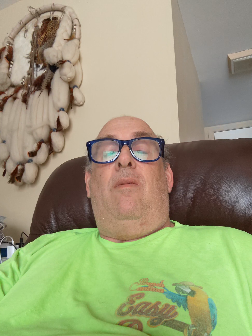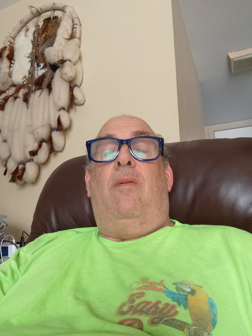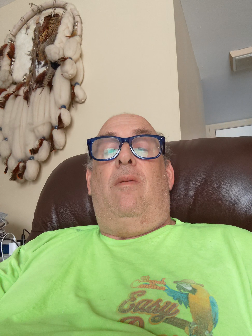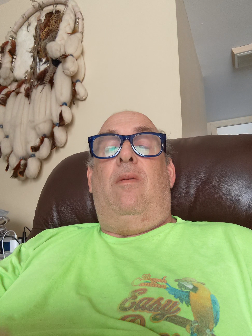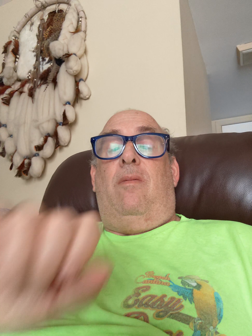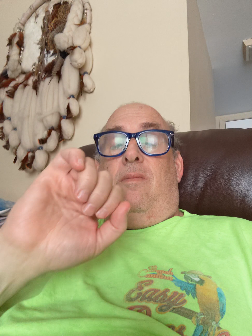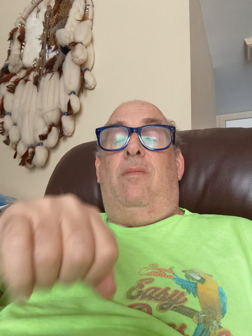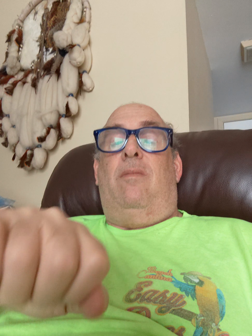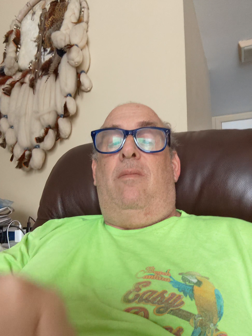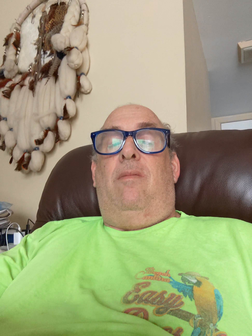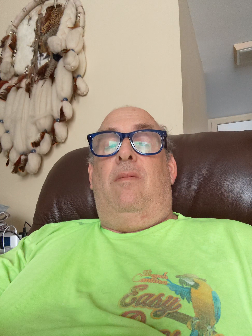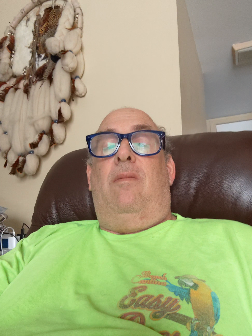yes